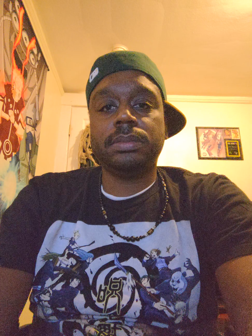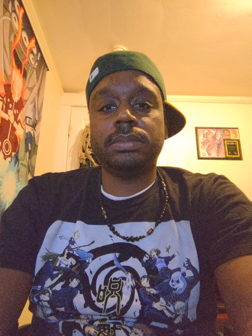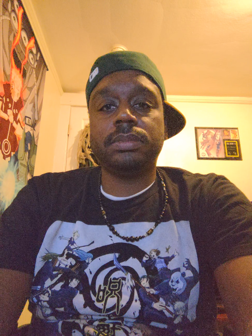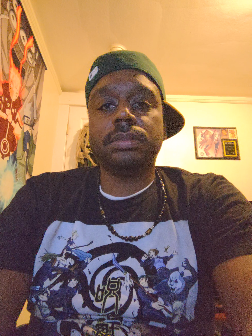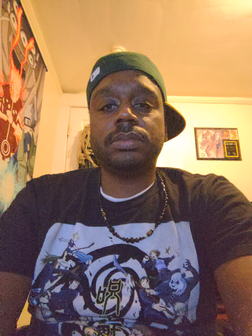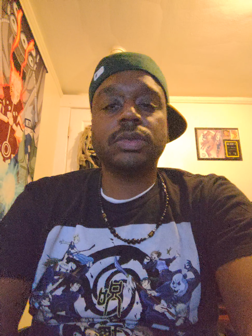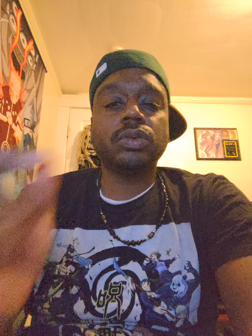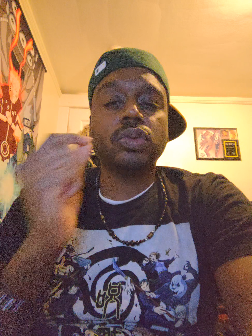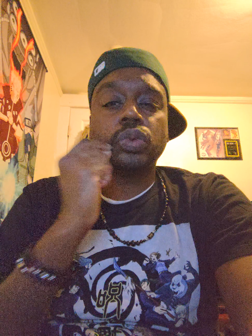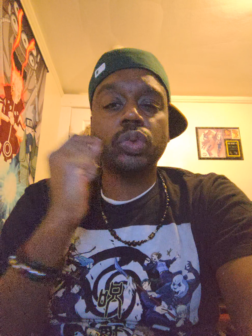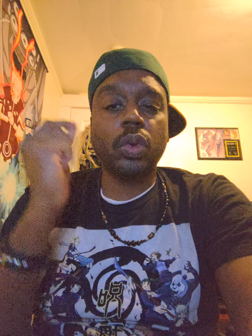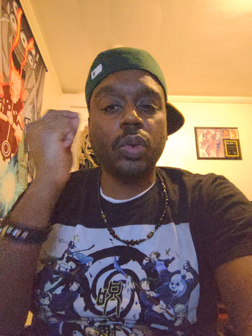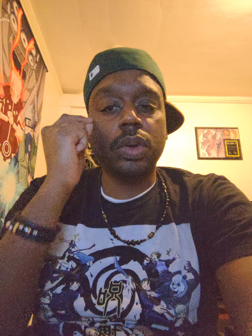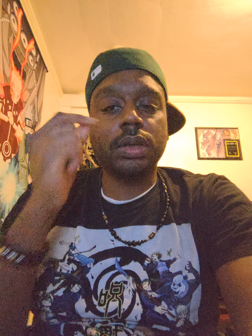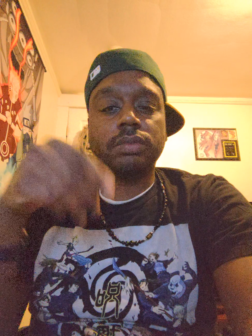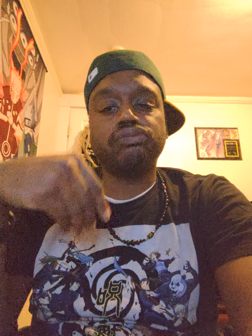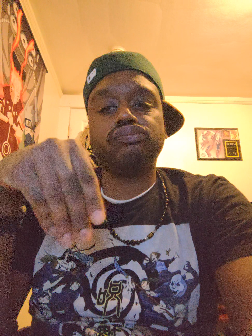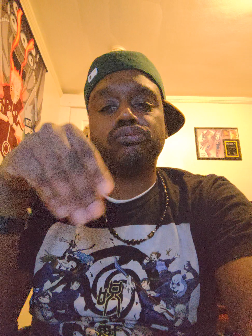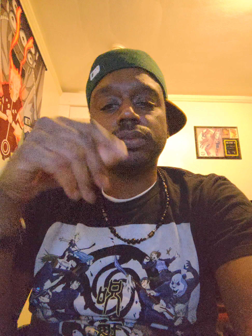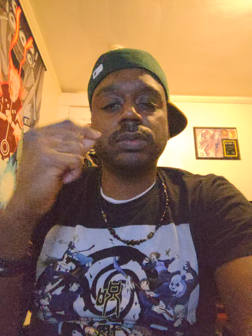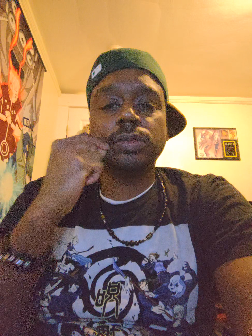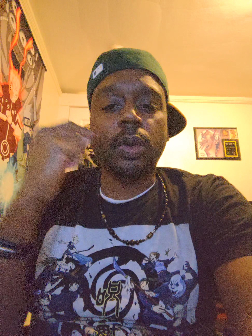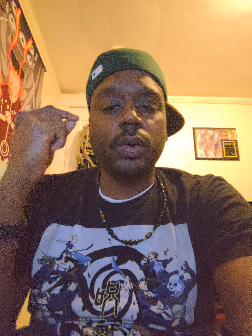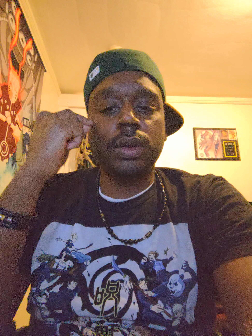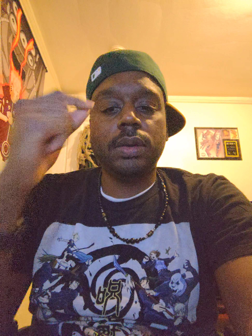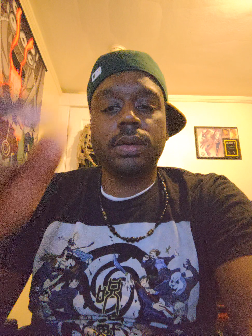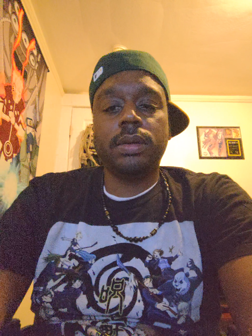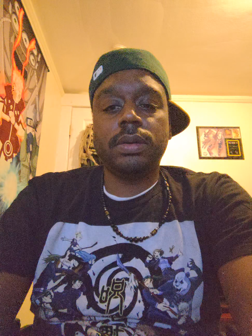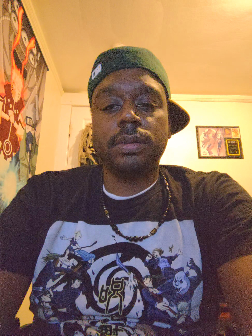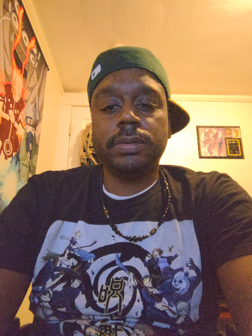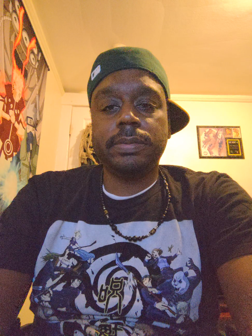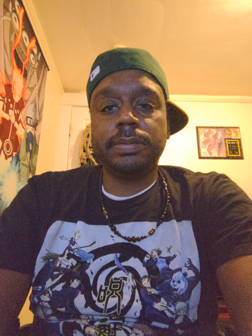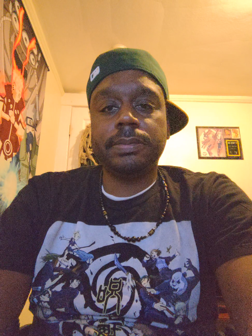store